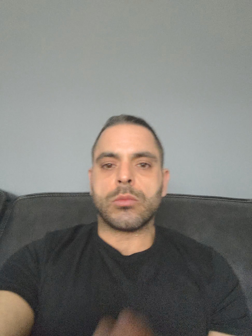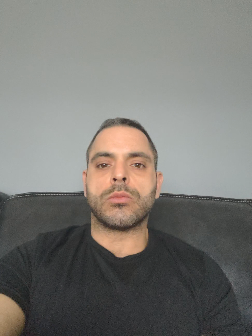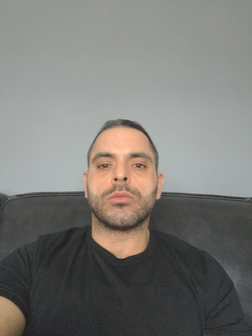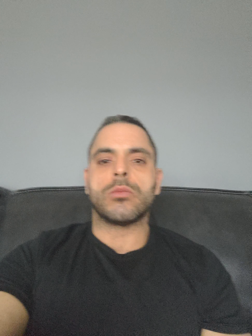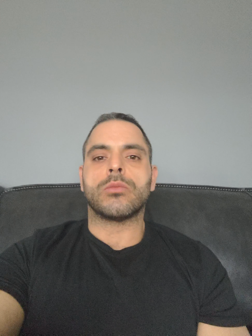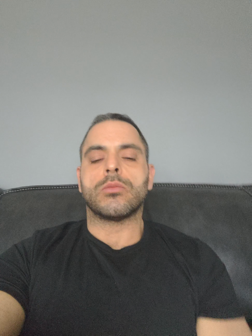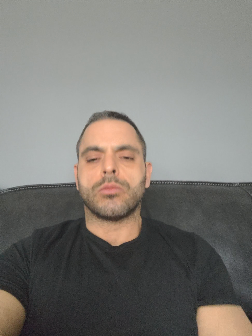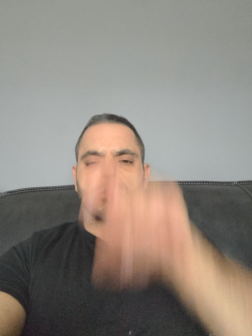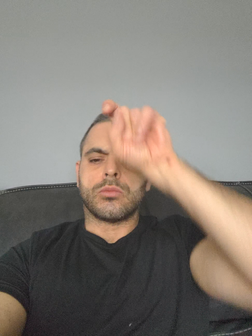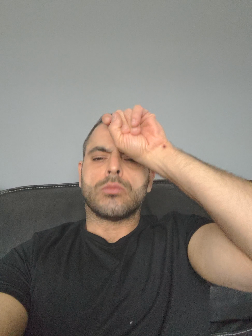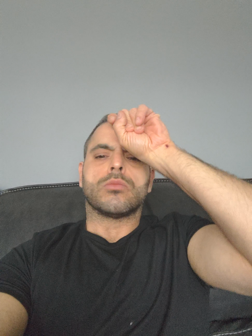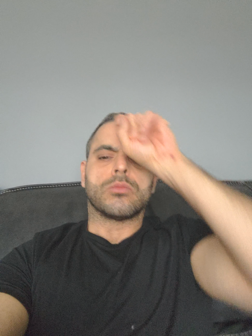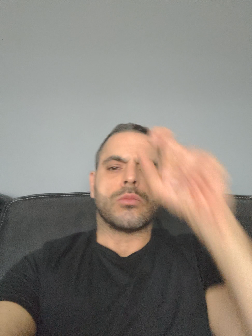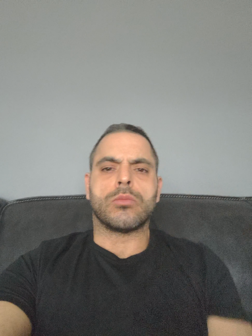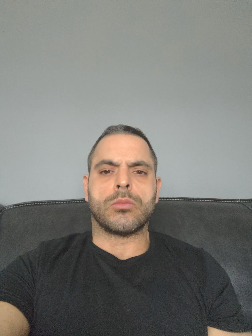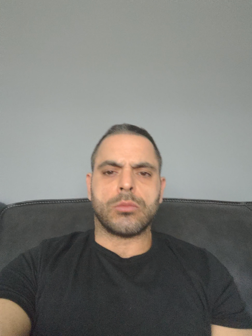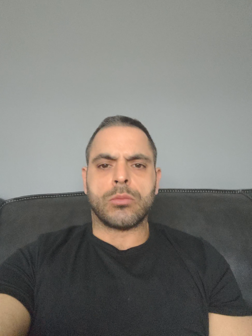puzzle